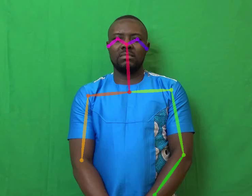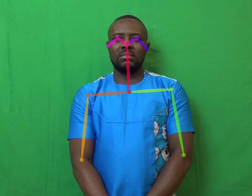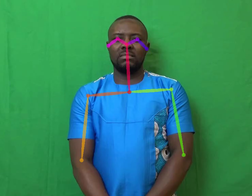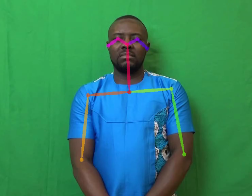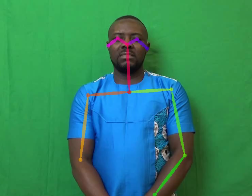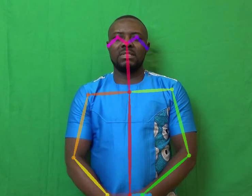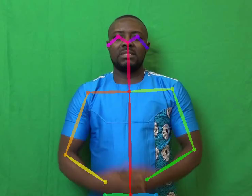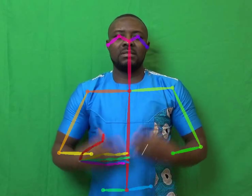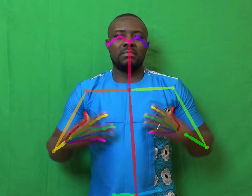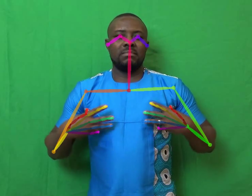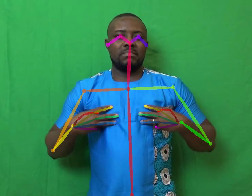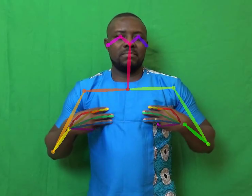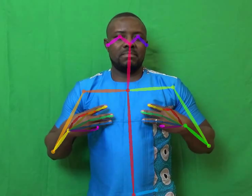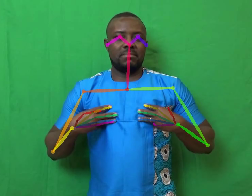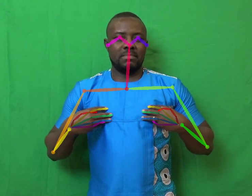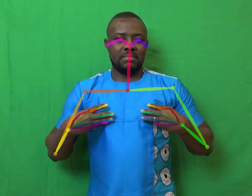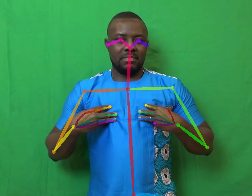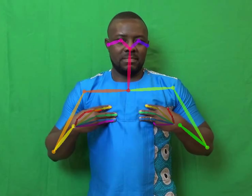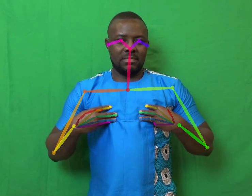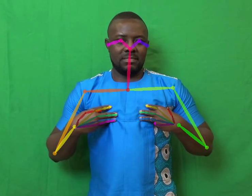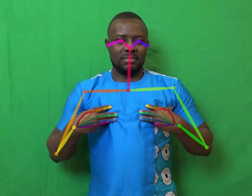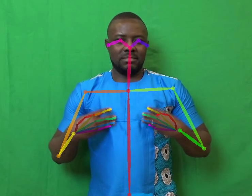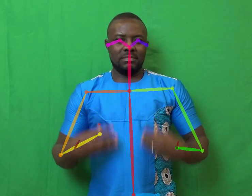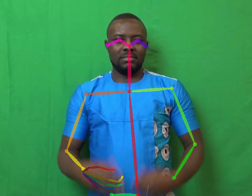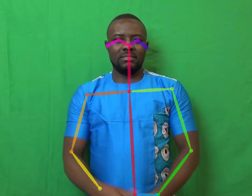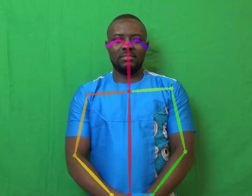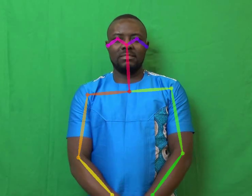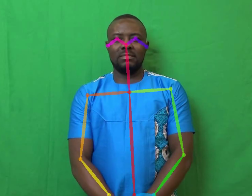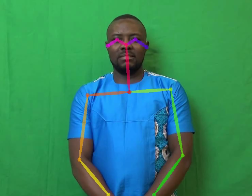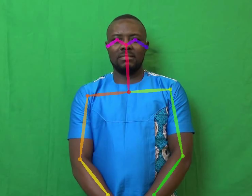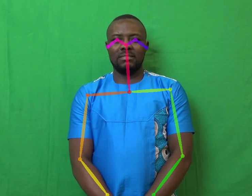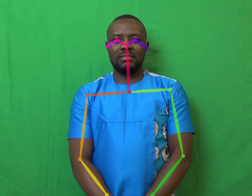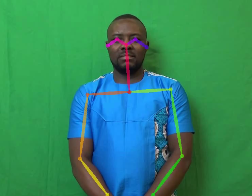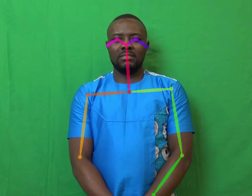breast